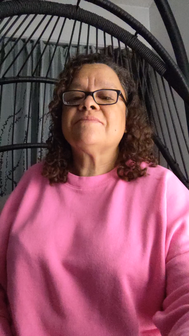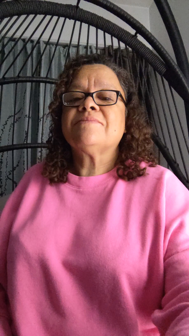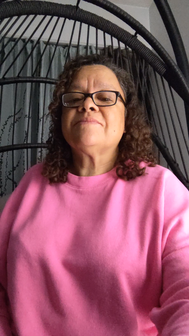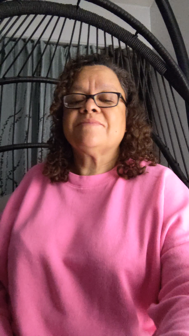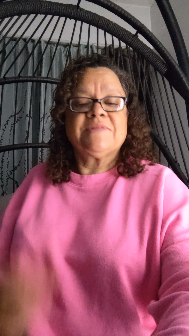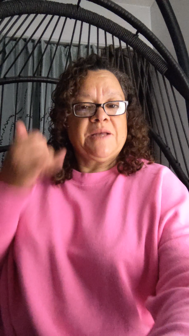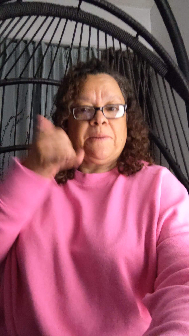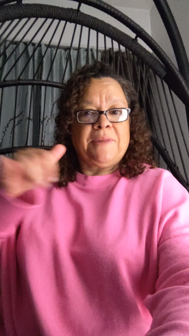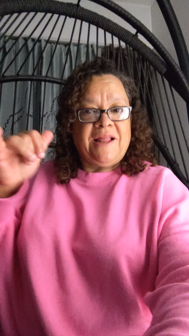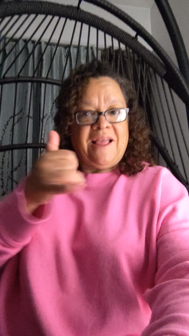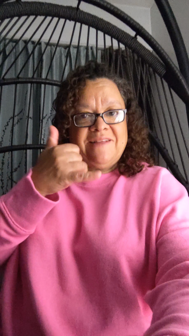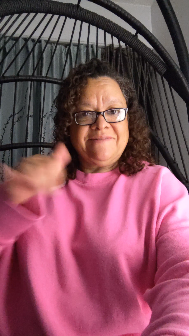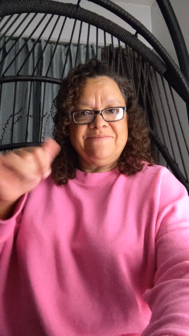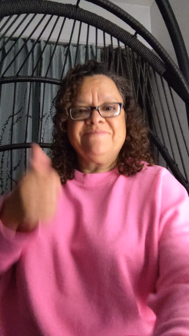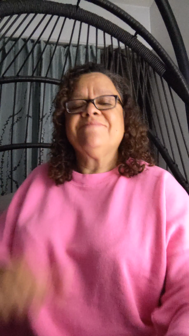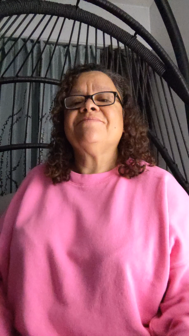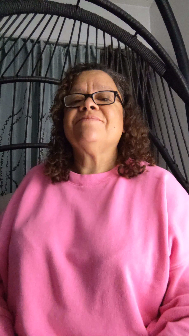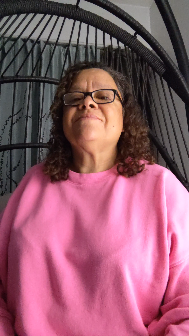play